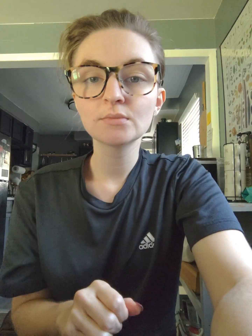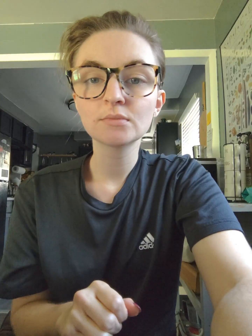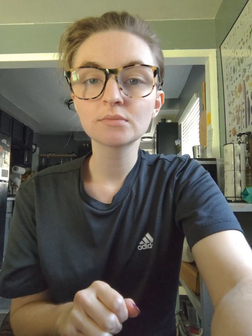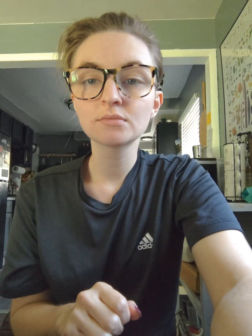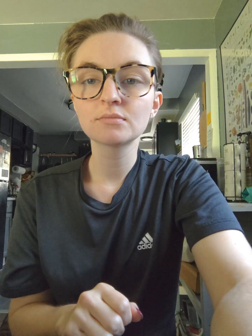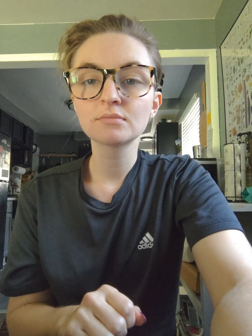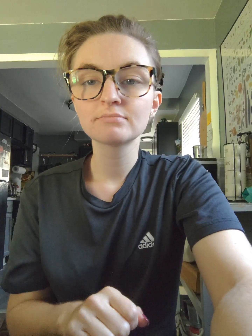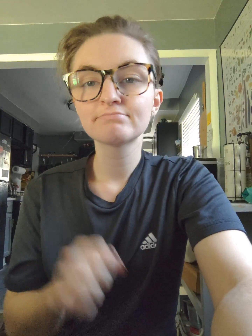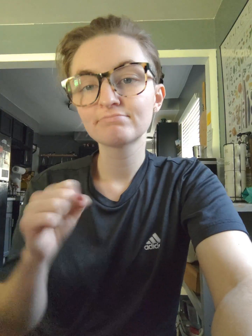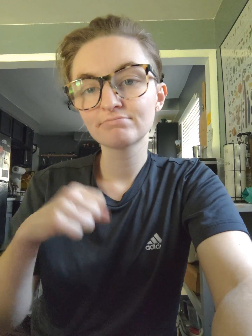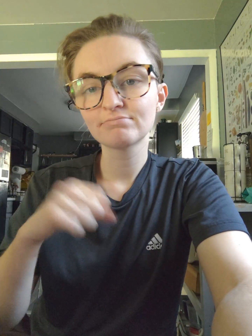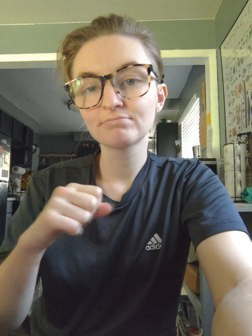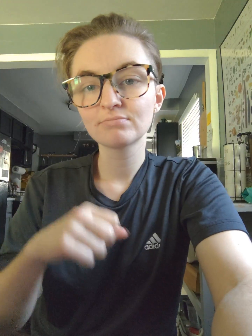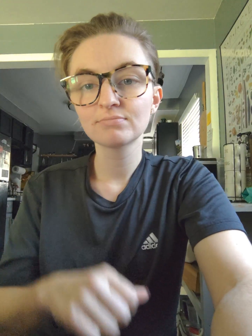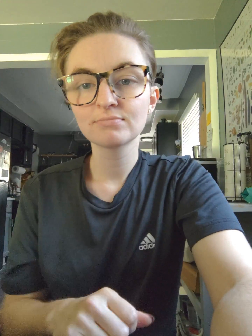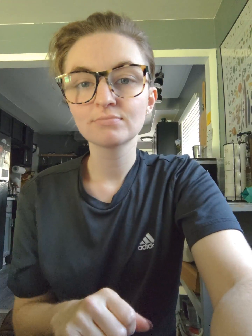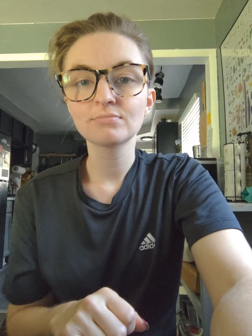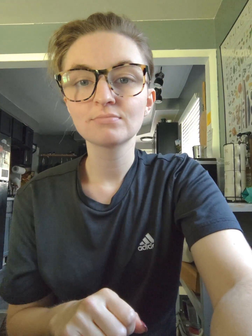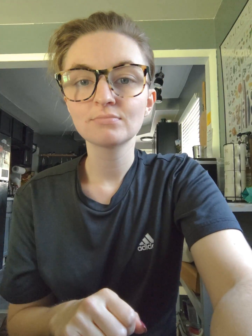rock